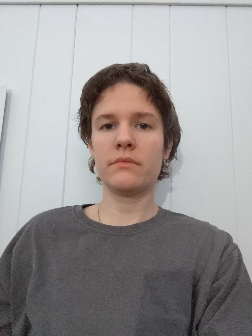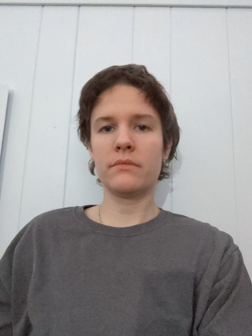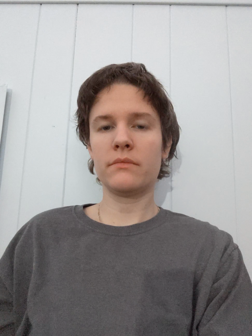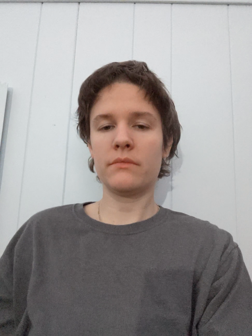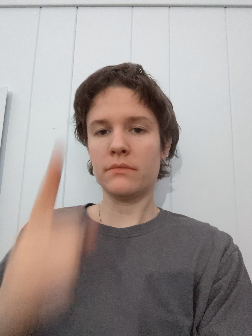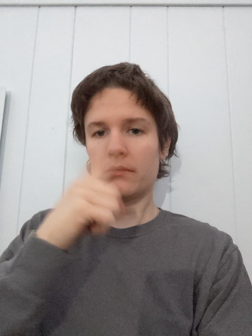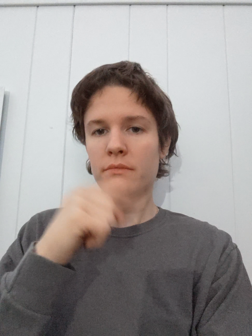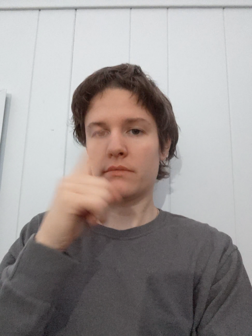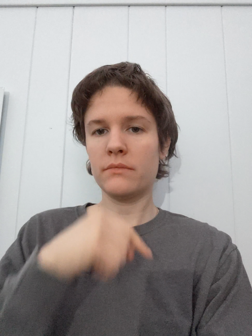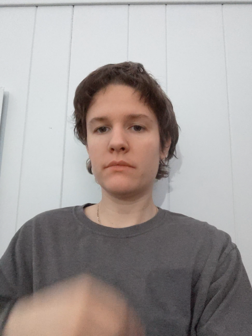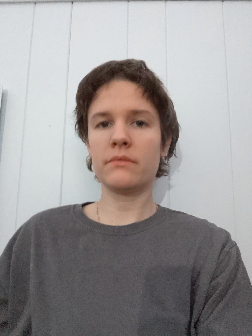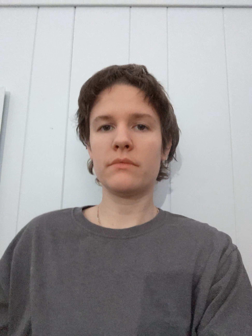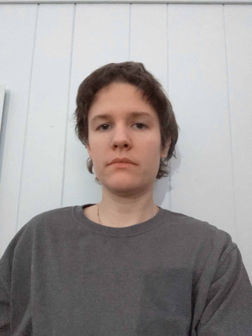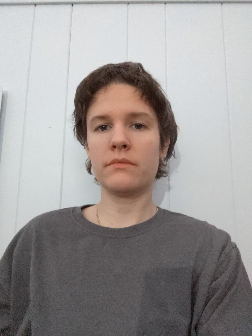mouse